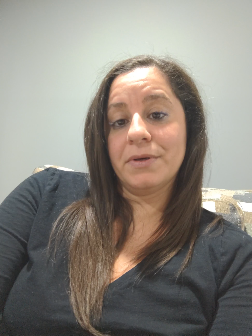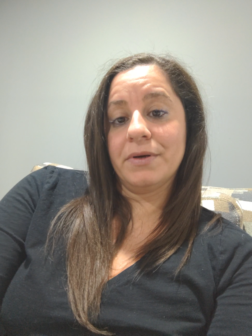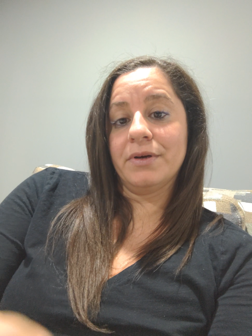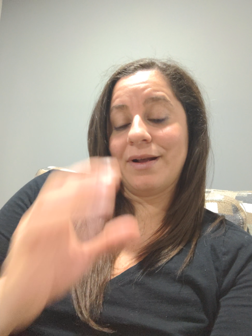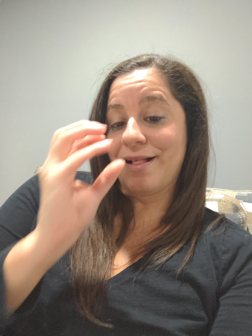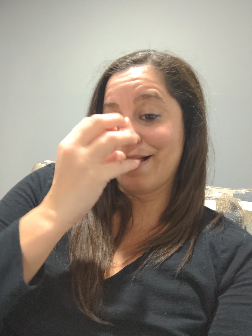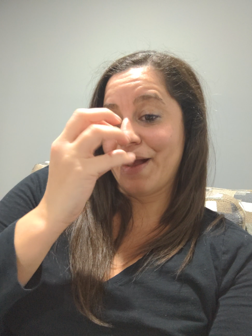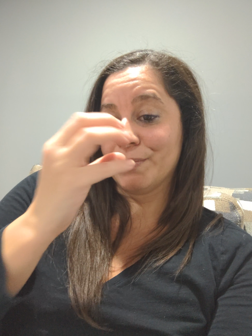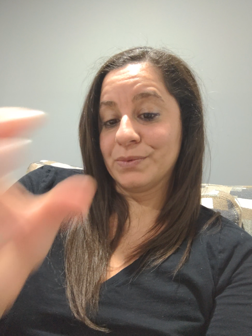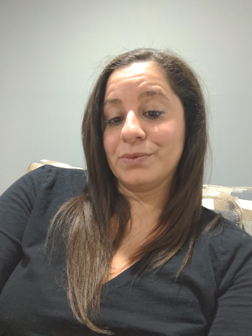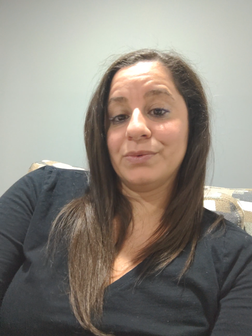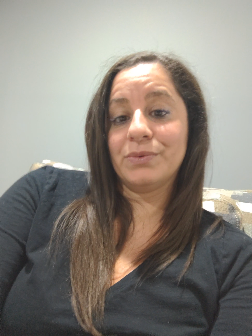clown